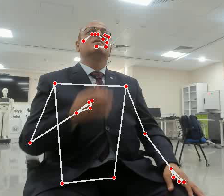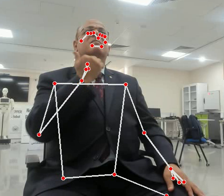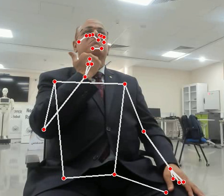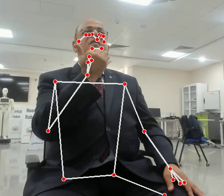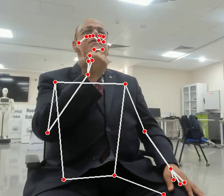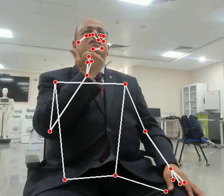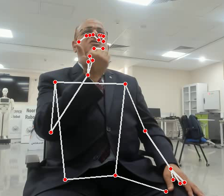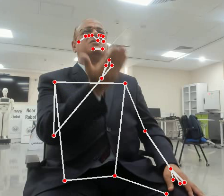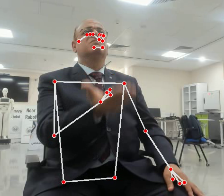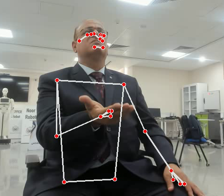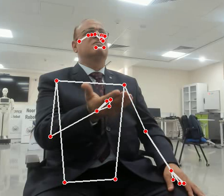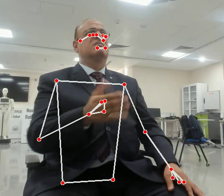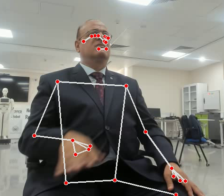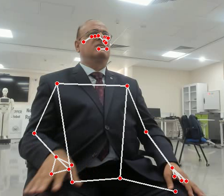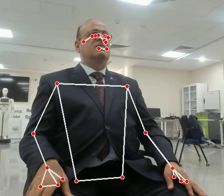mafish